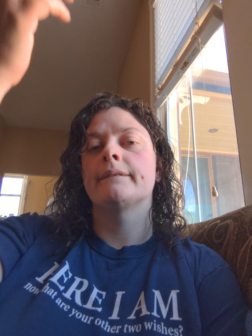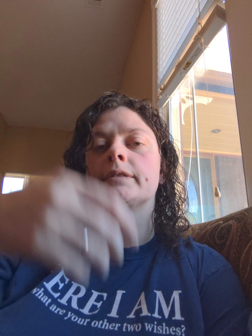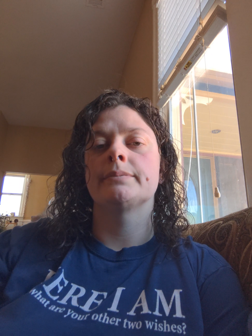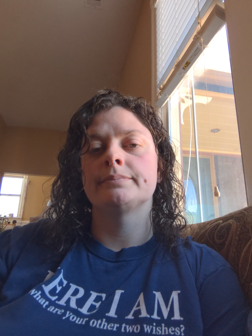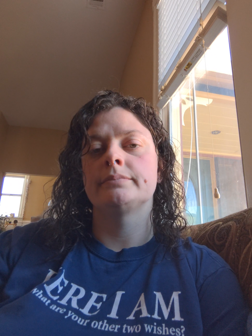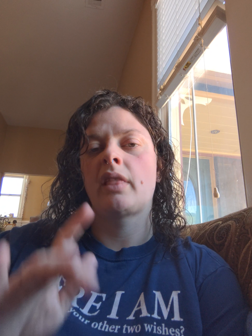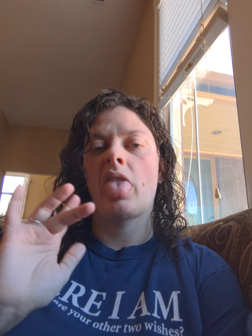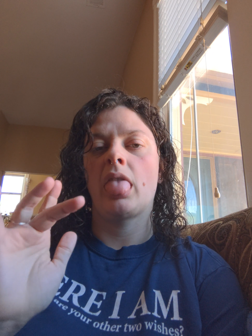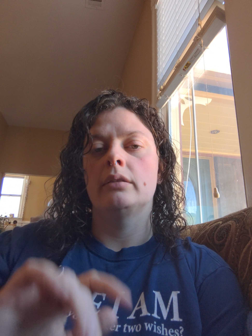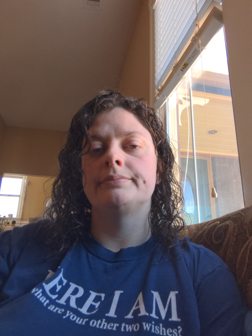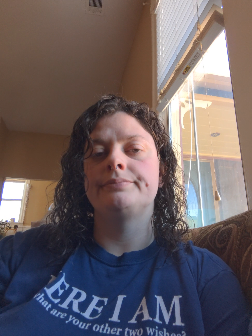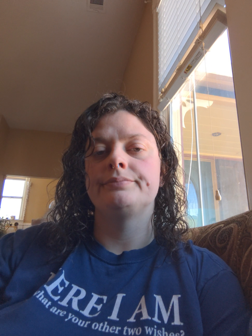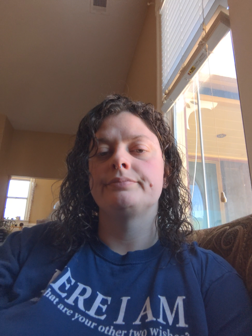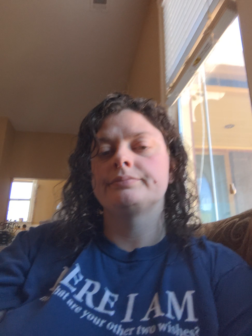yucky